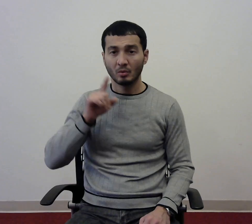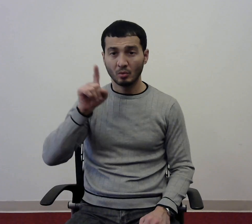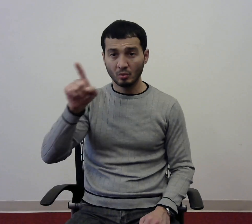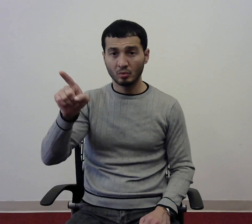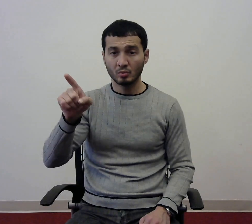O